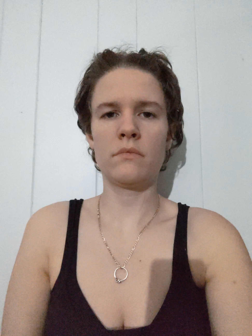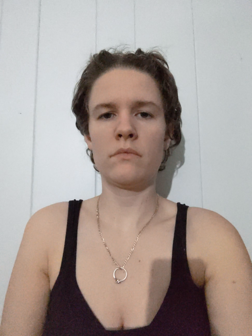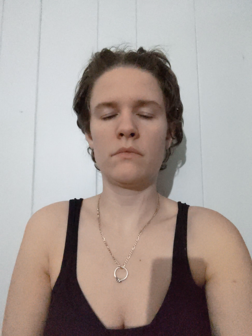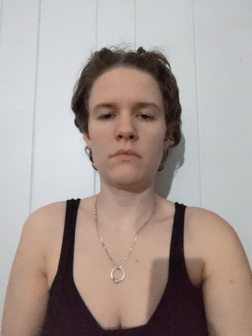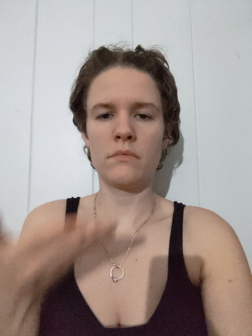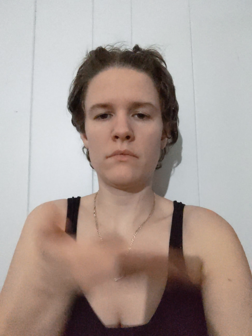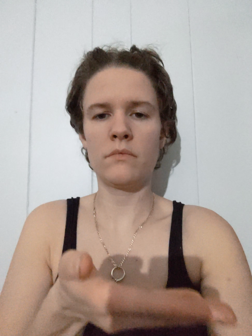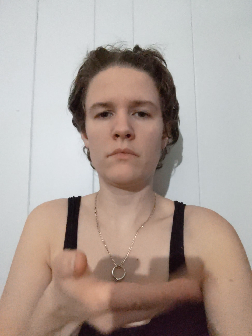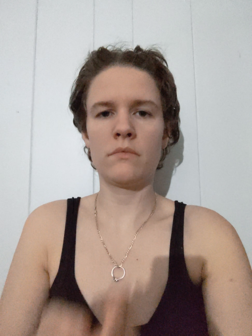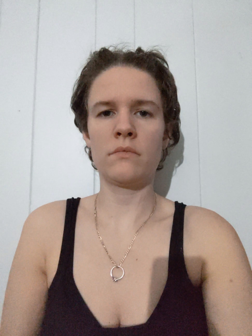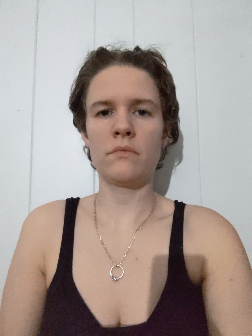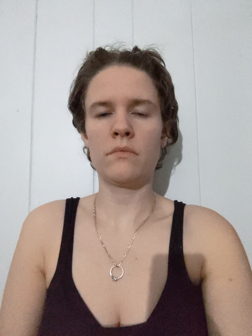there